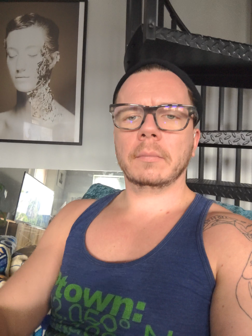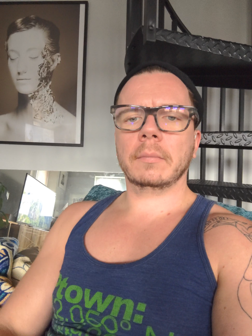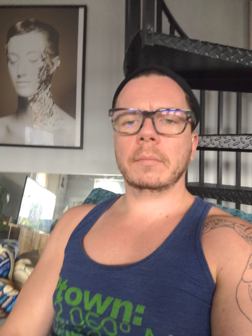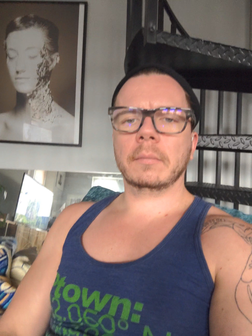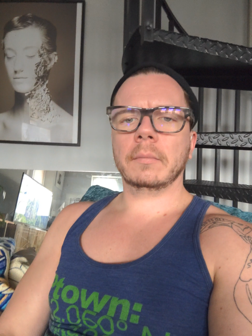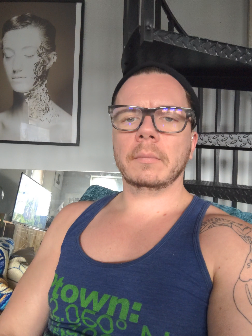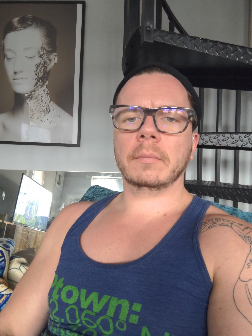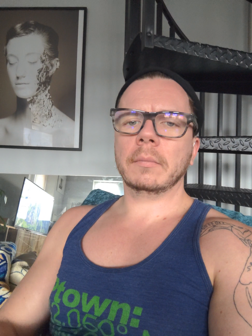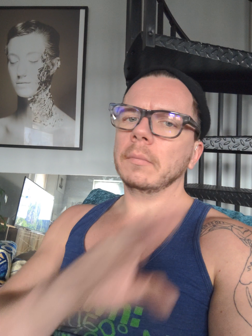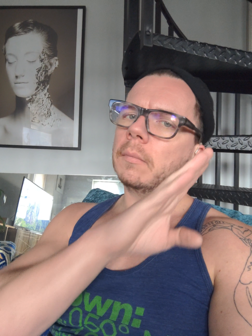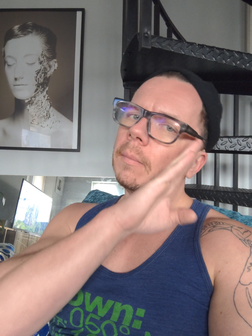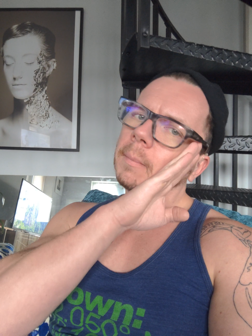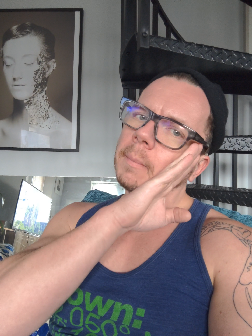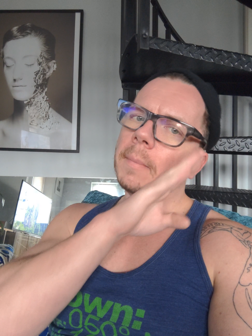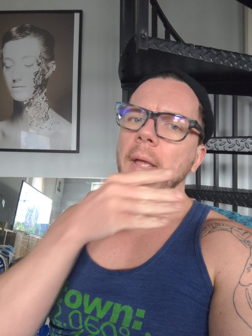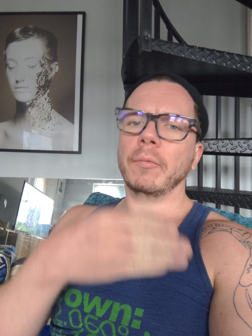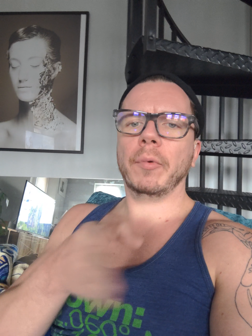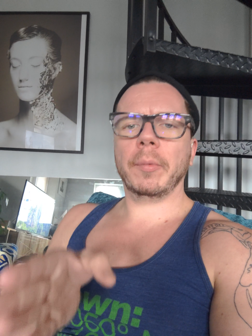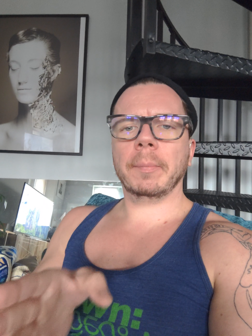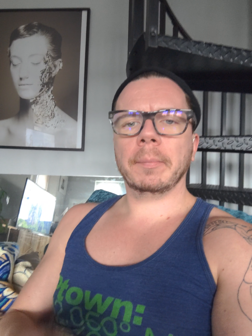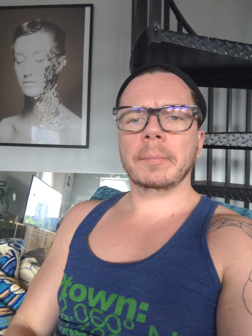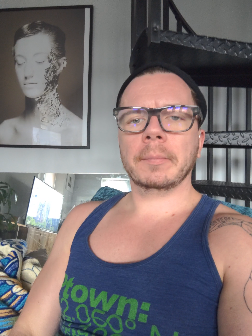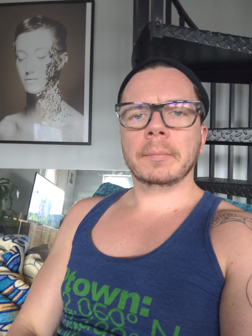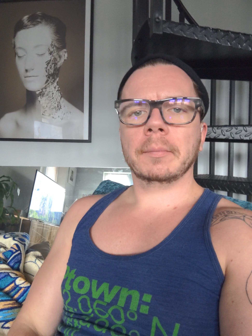bedroom